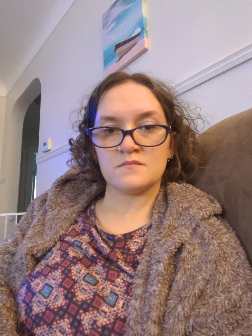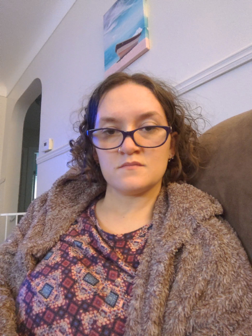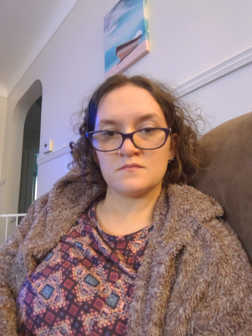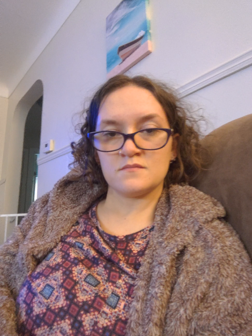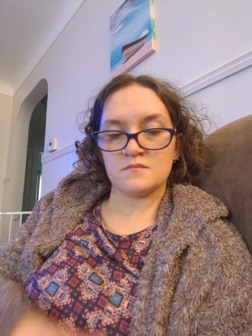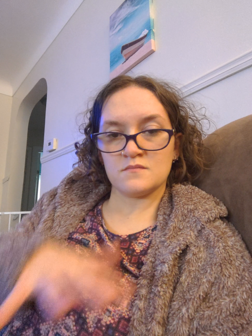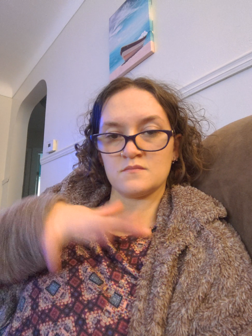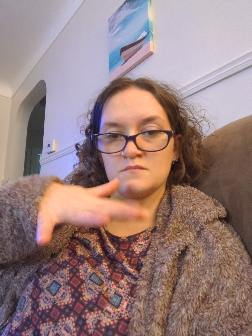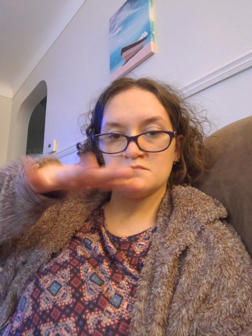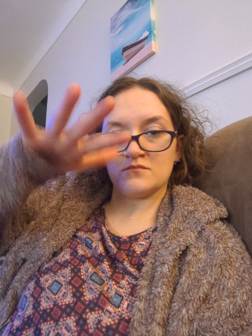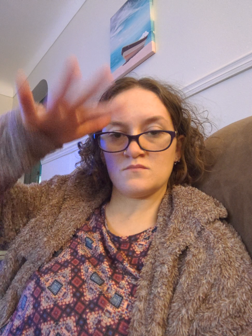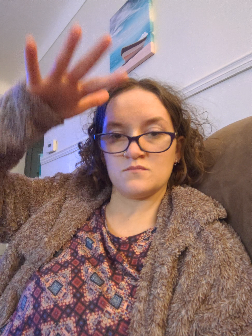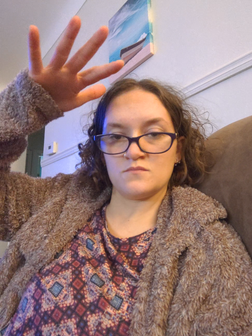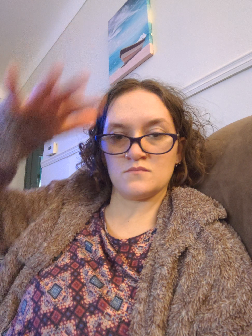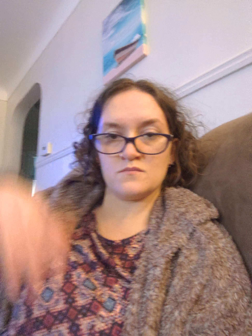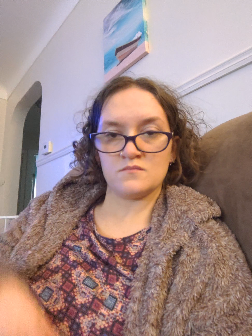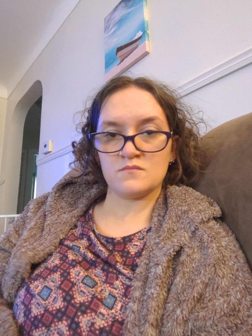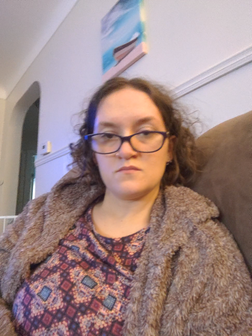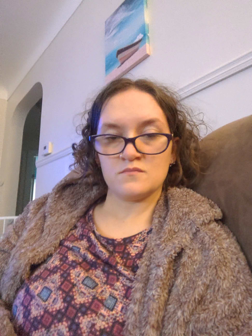helicopter